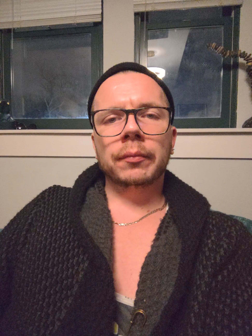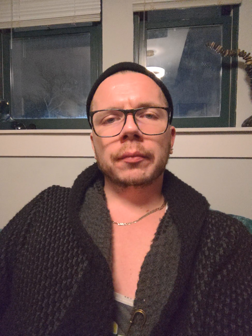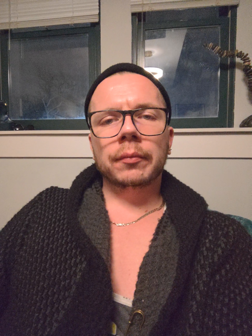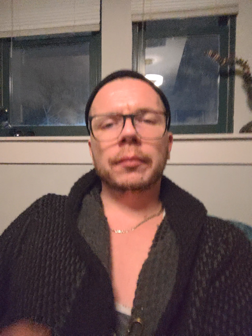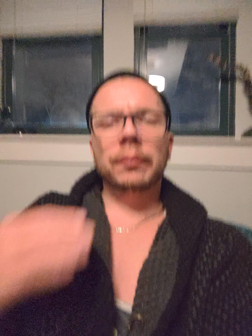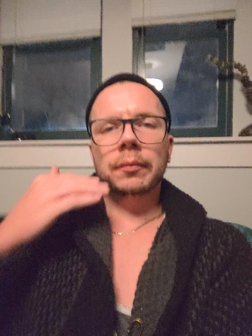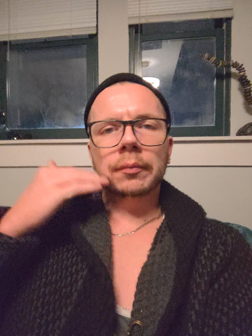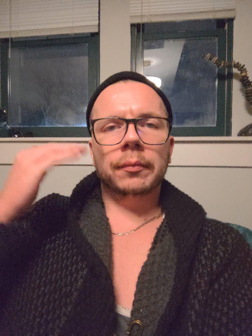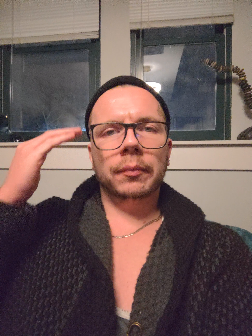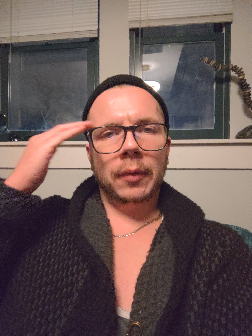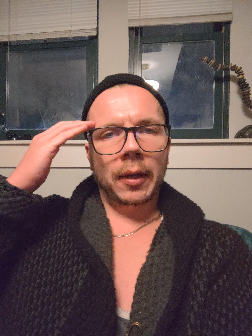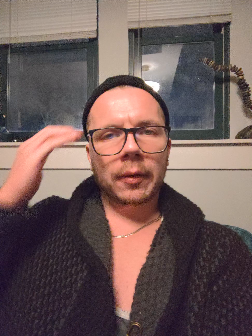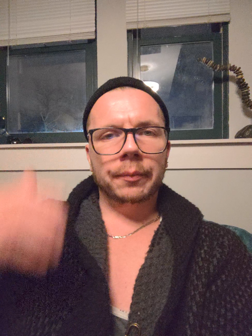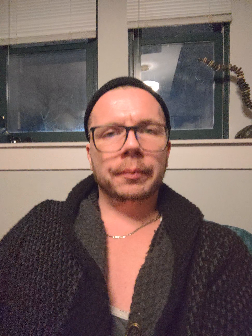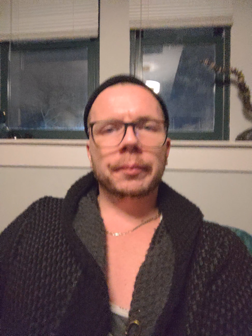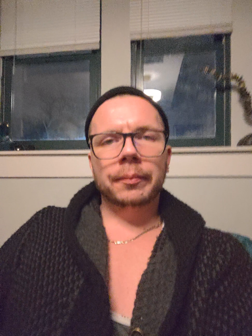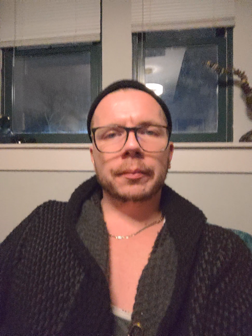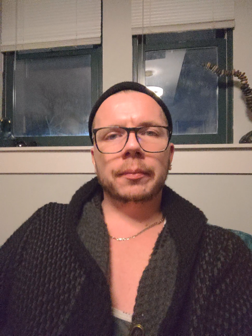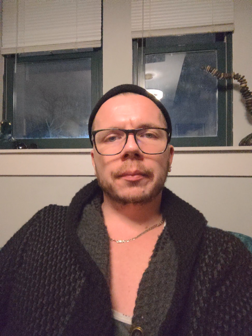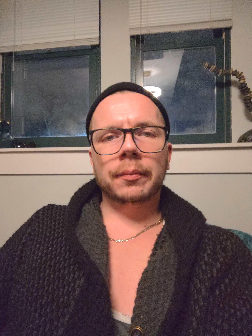head